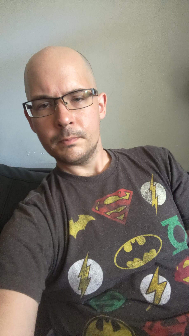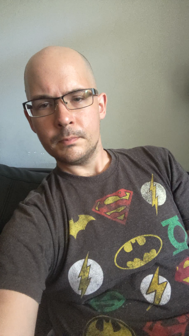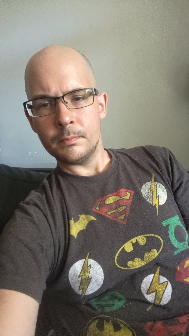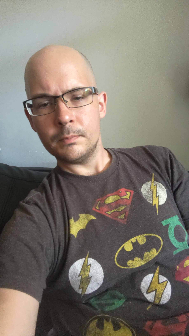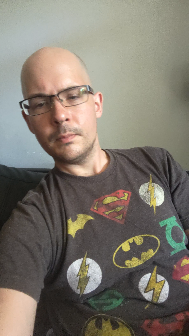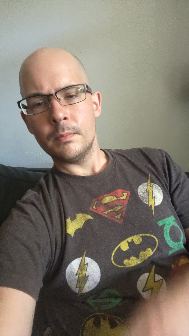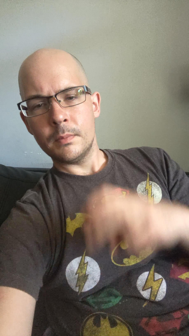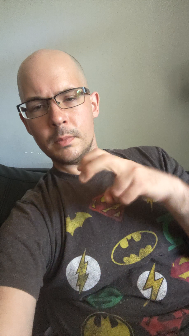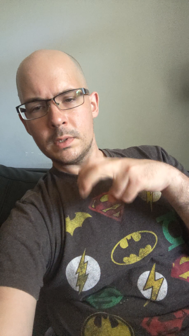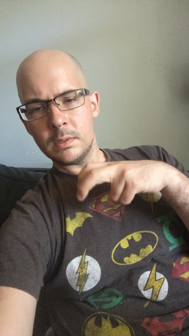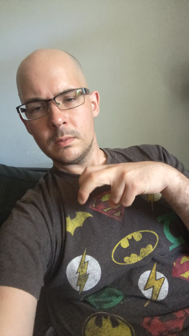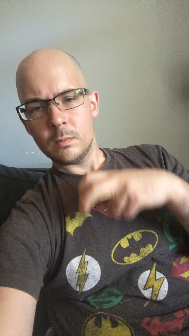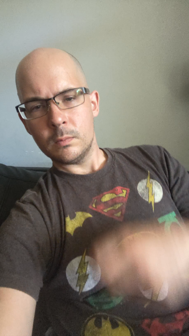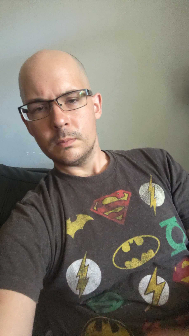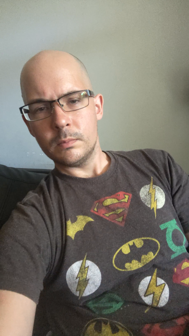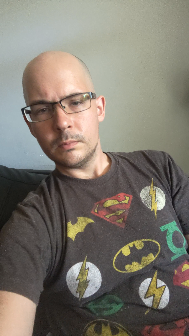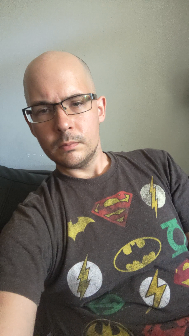potato